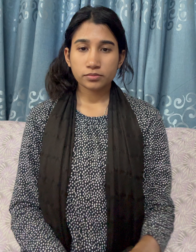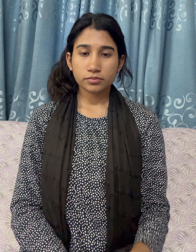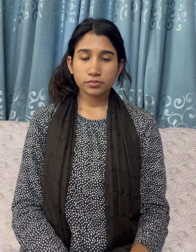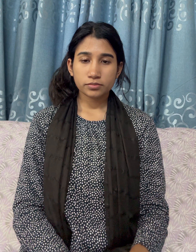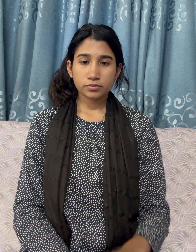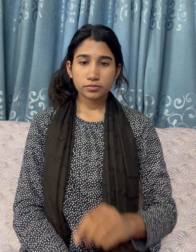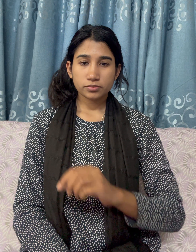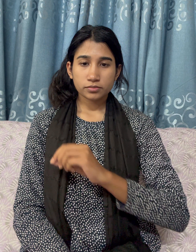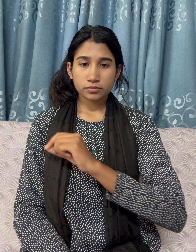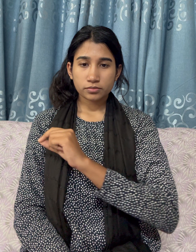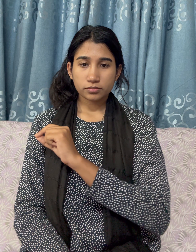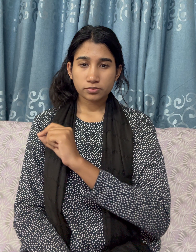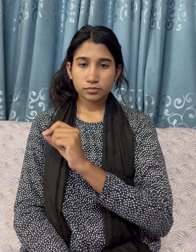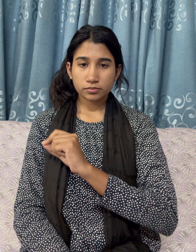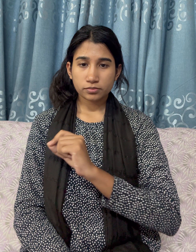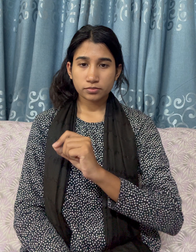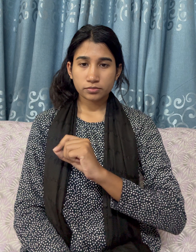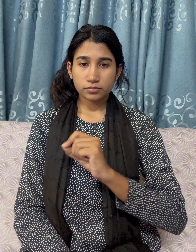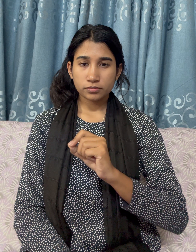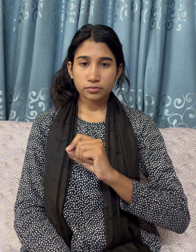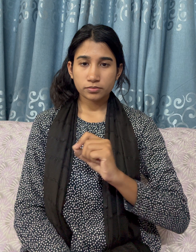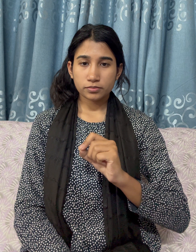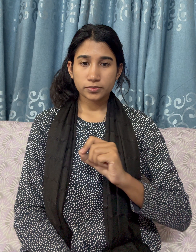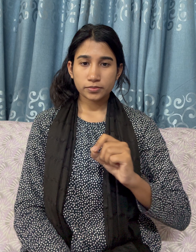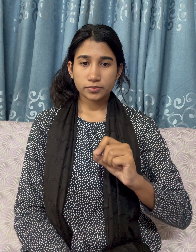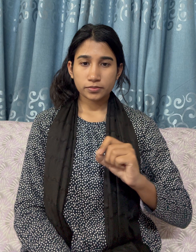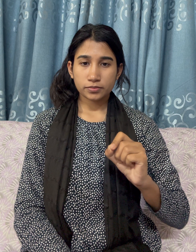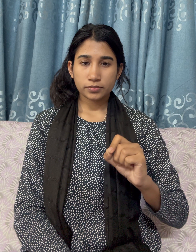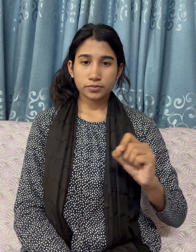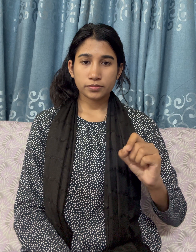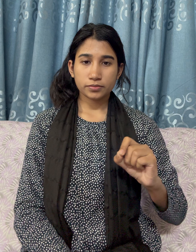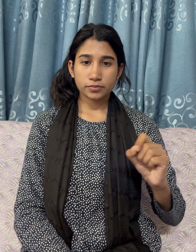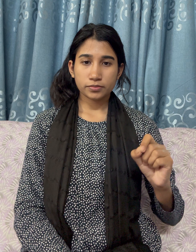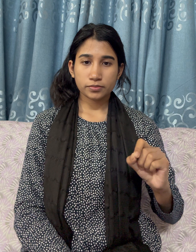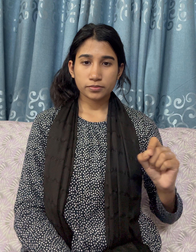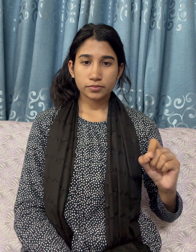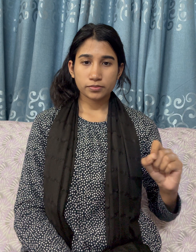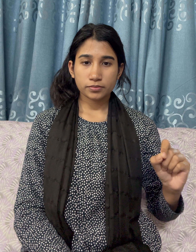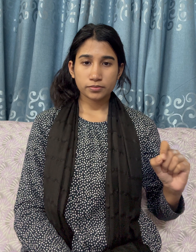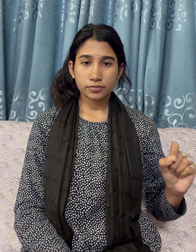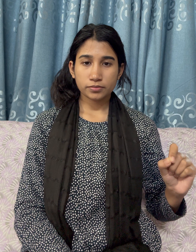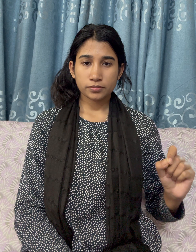কলম